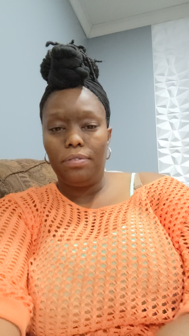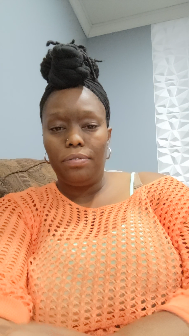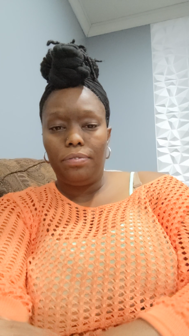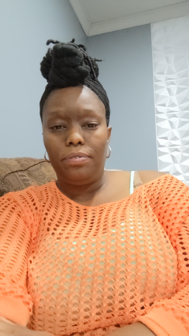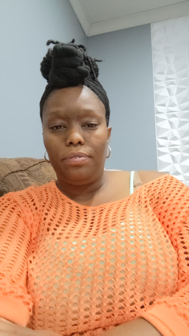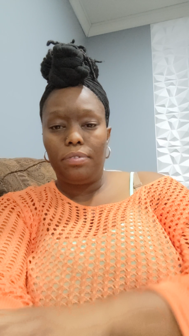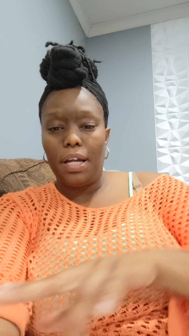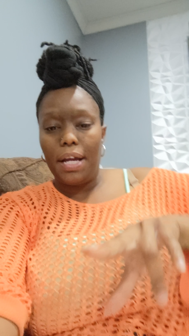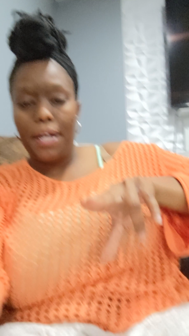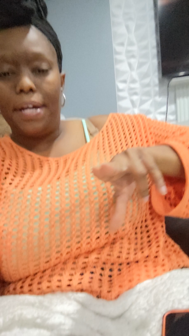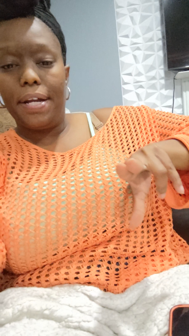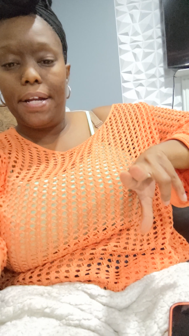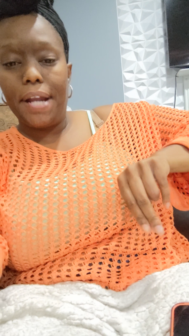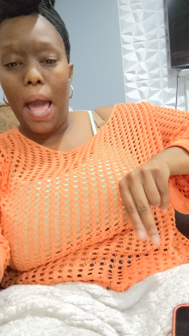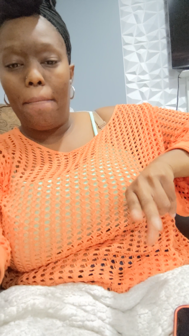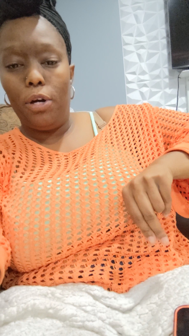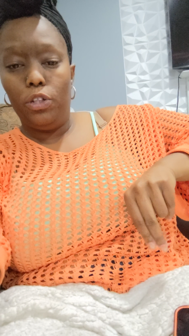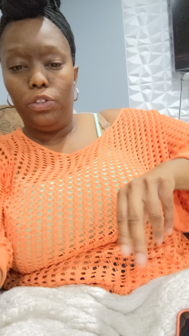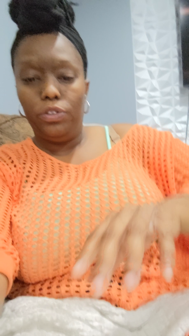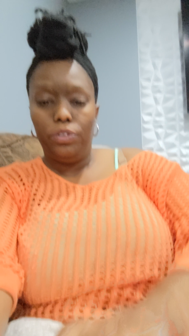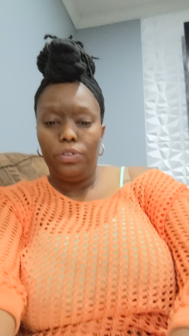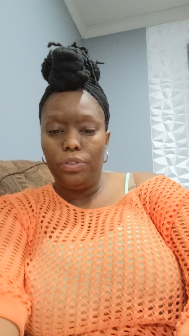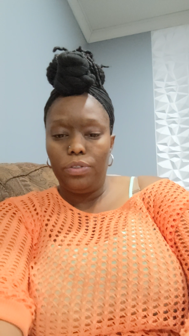diaper